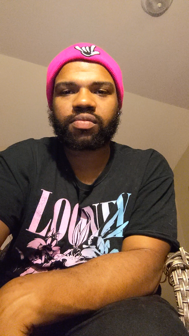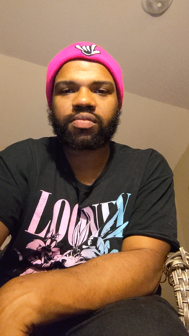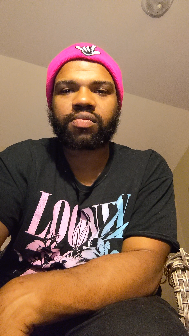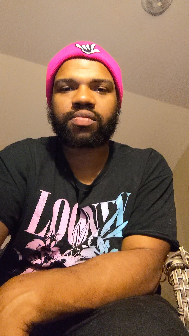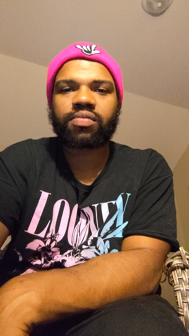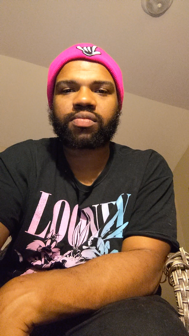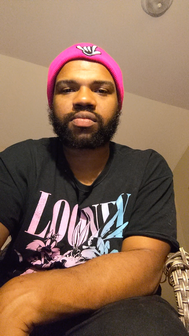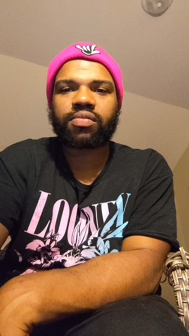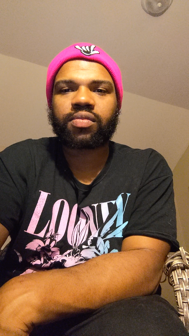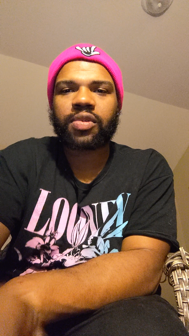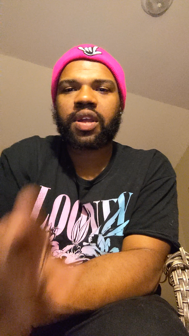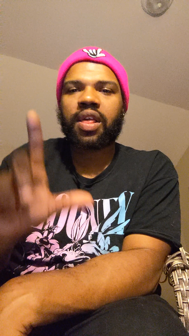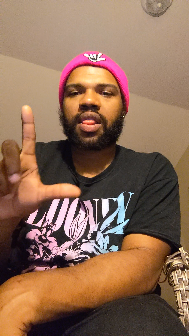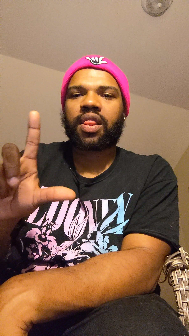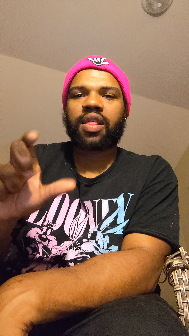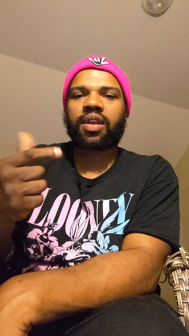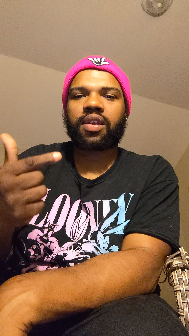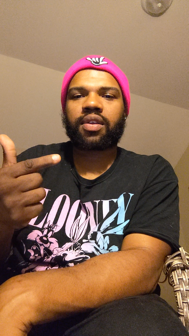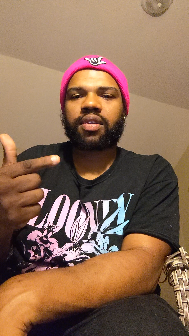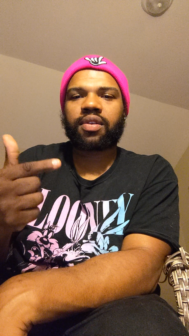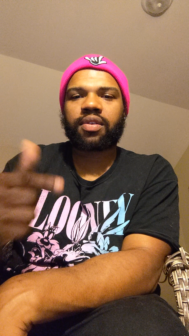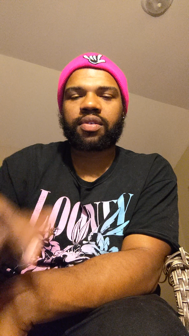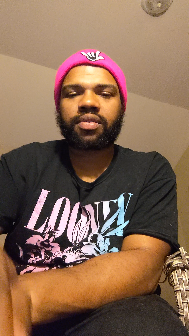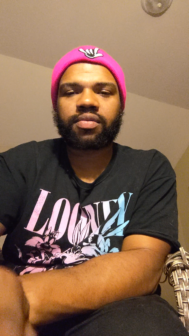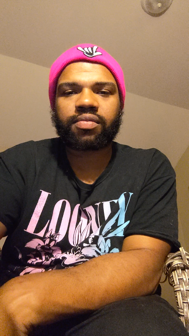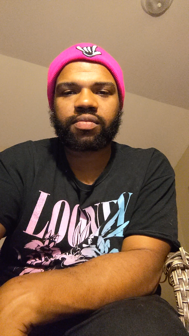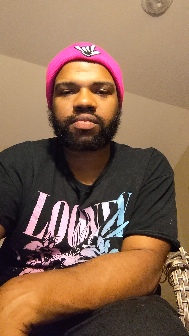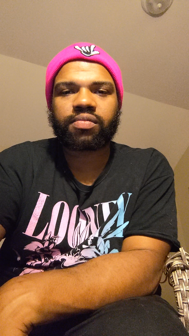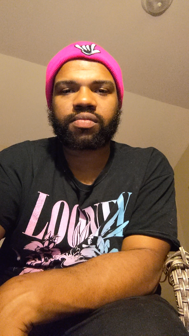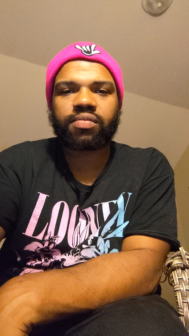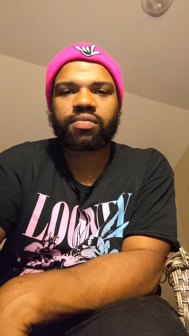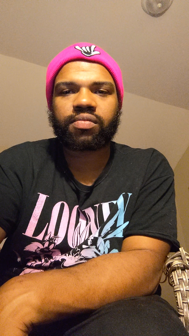leg